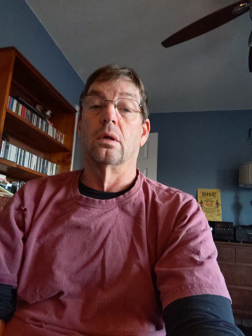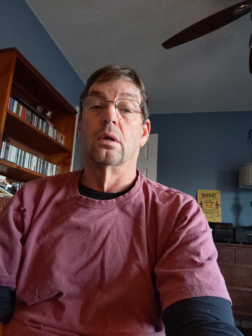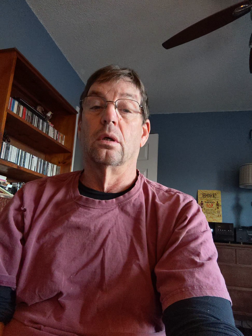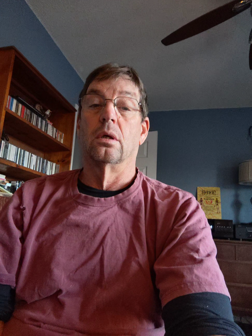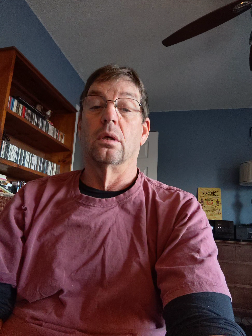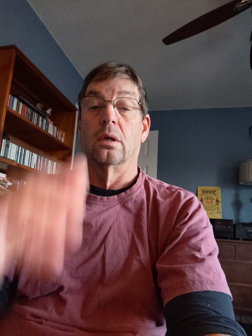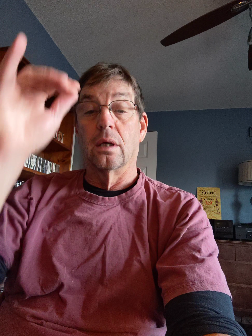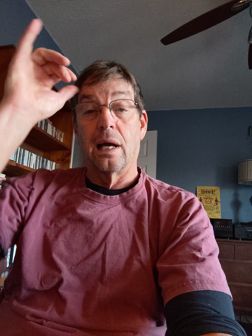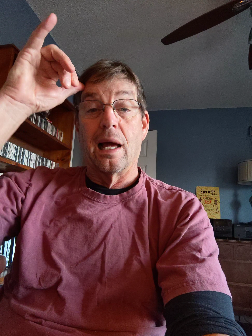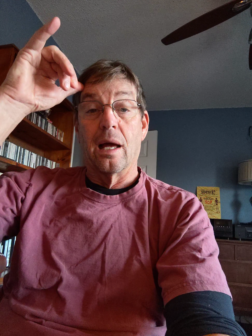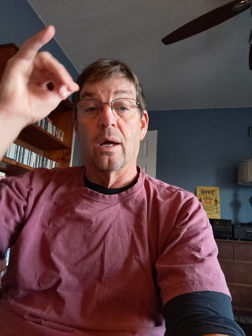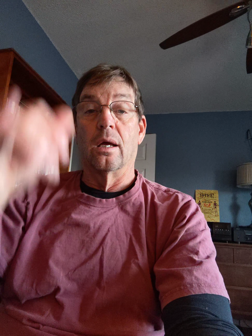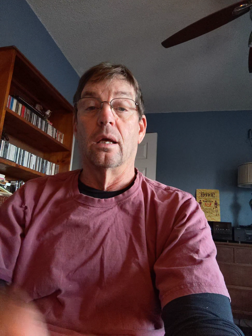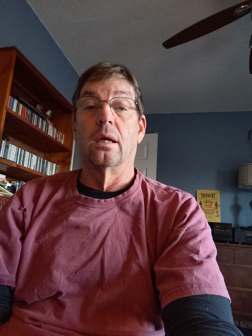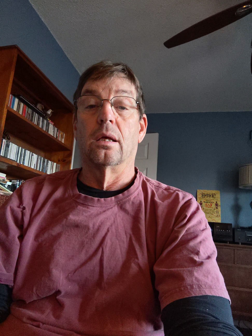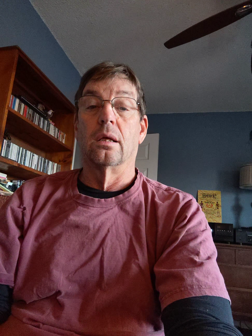cow